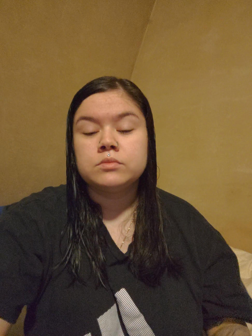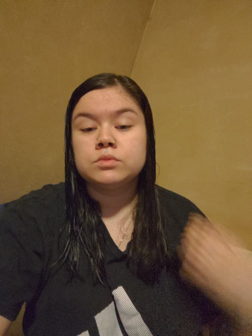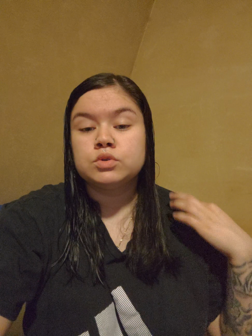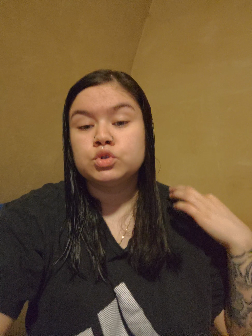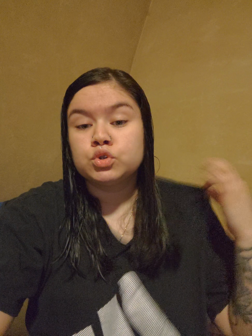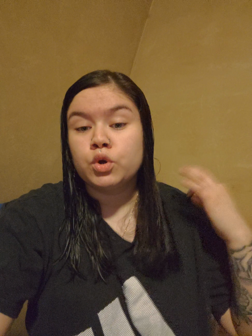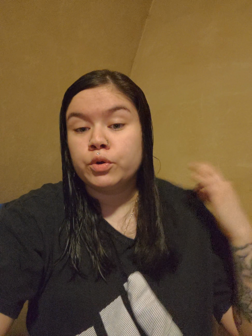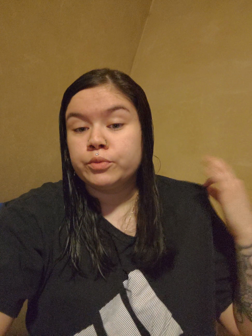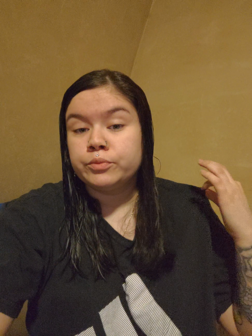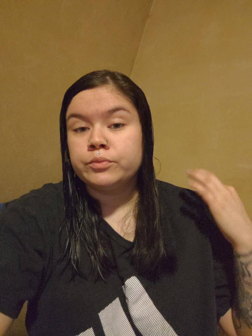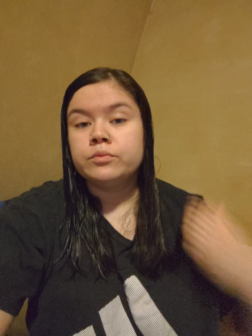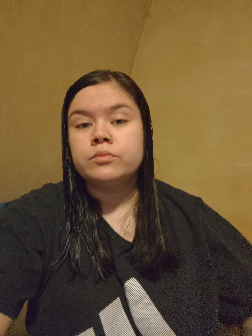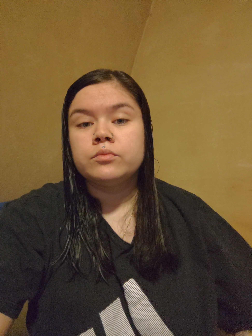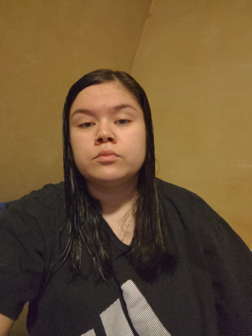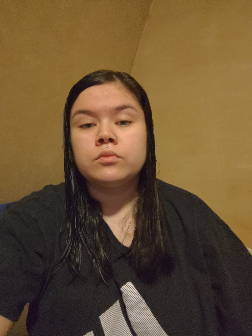shirt